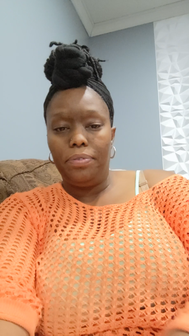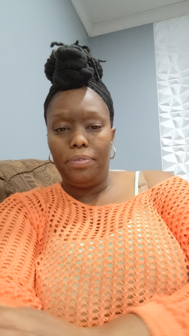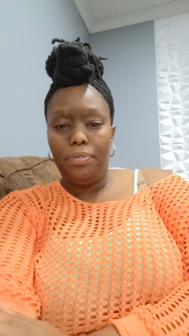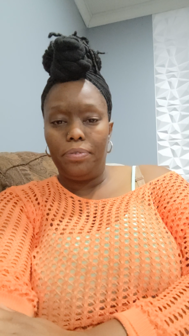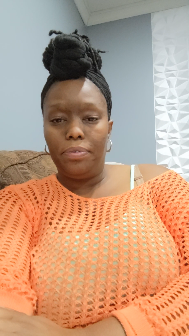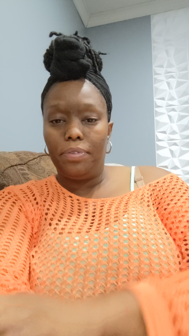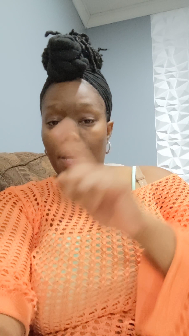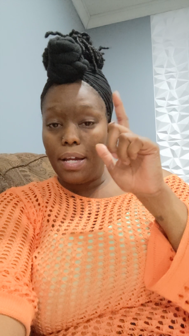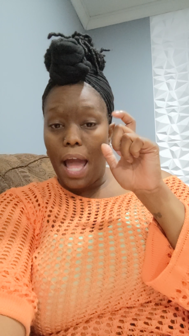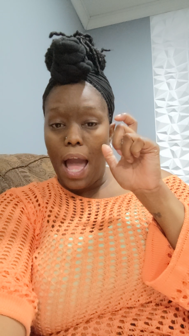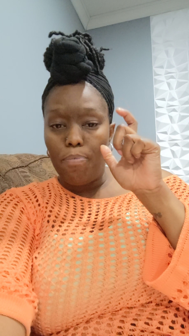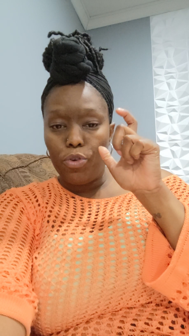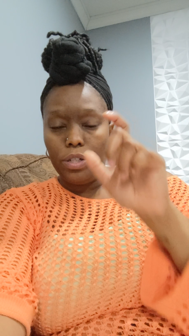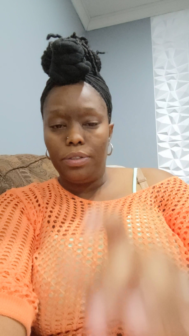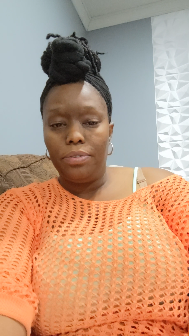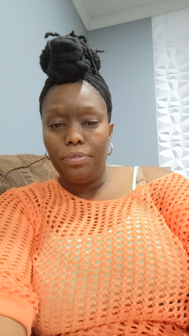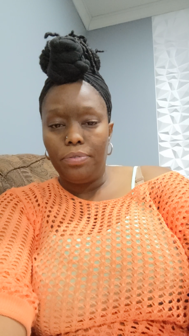camera